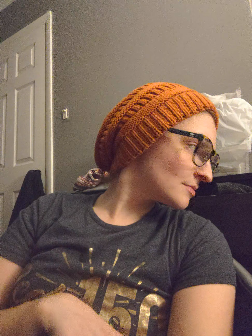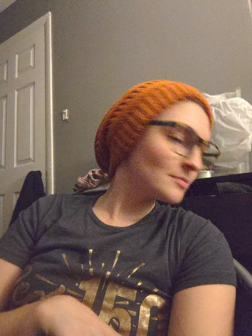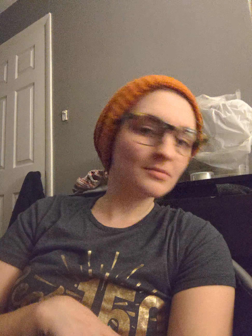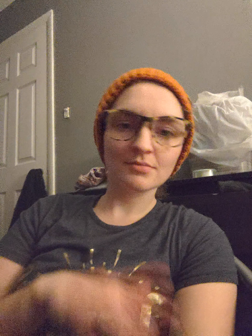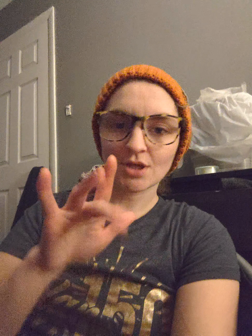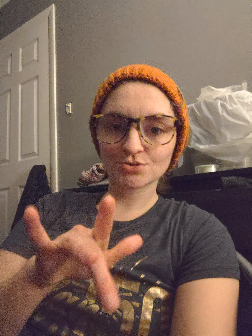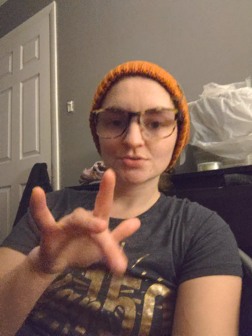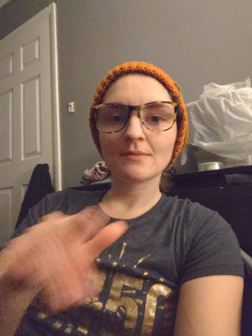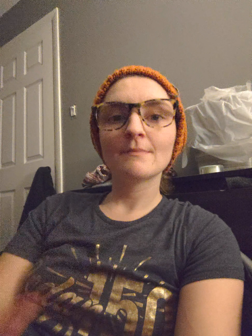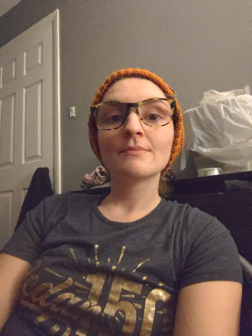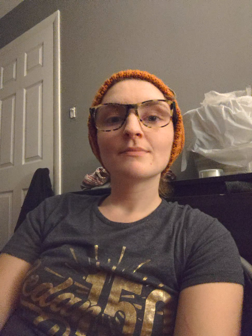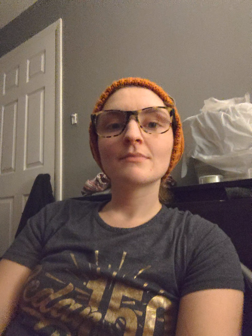touch